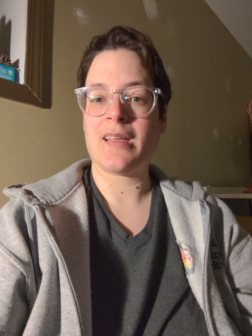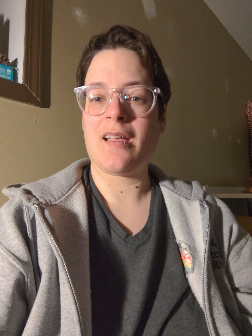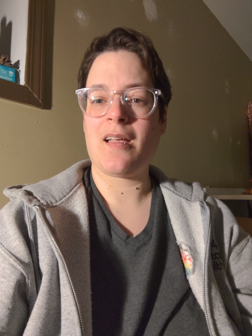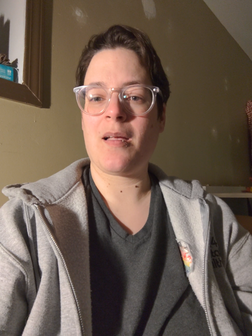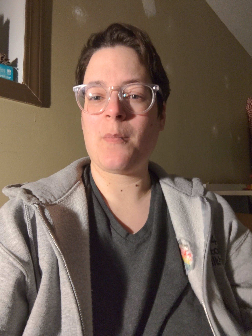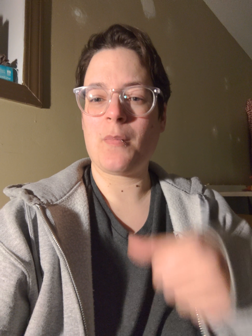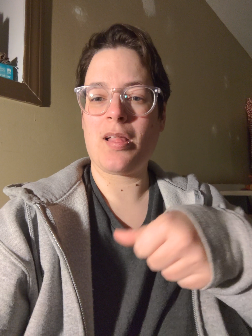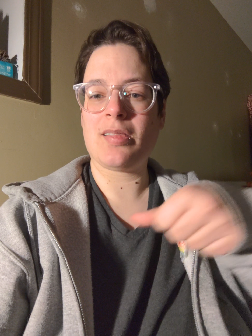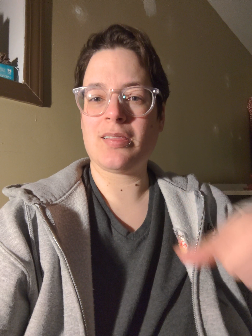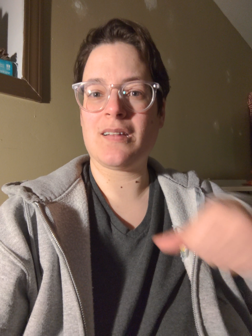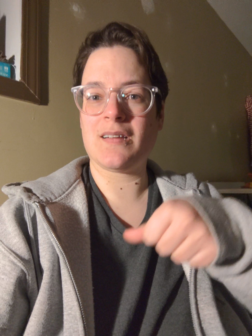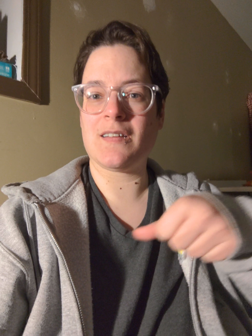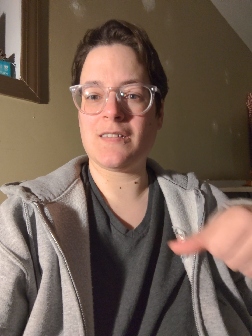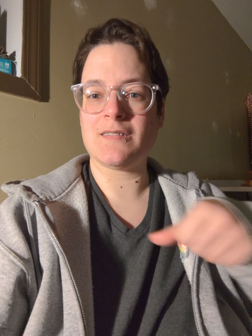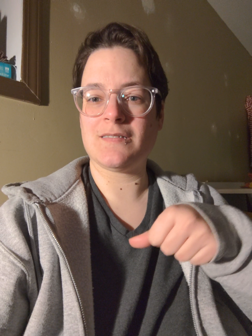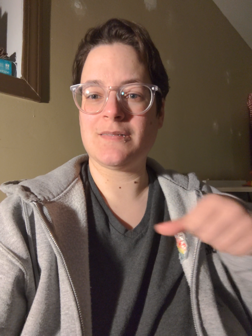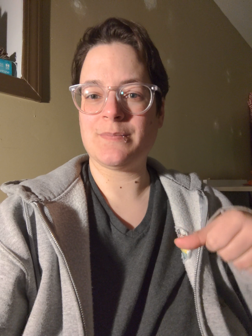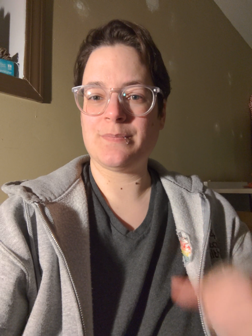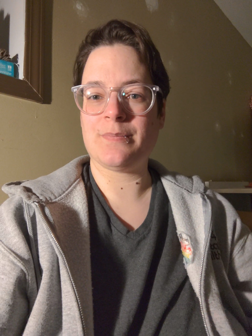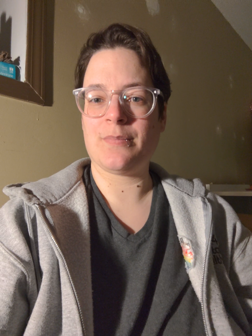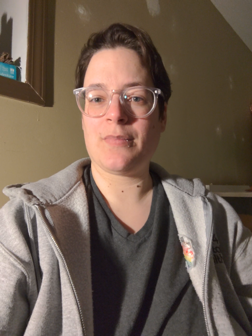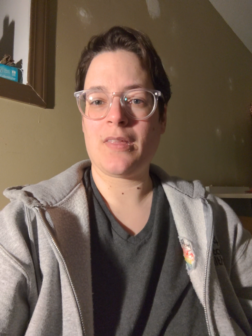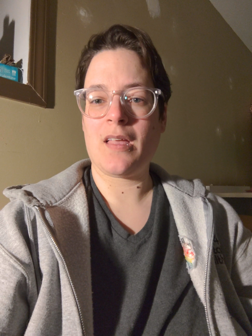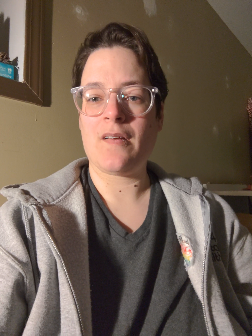puzzle